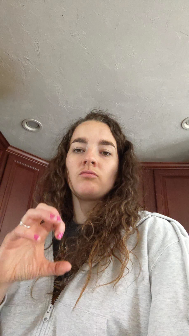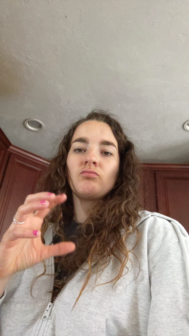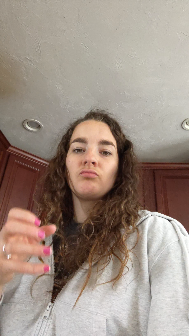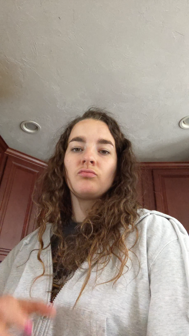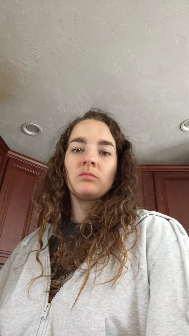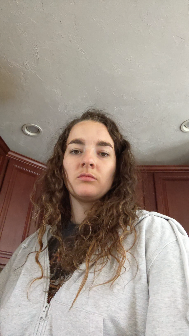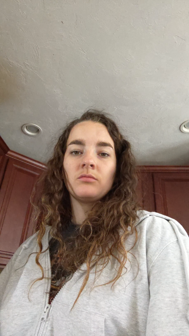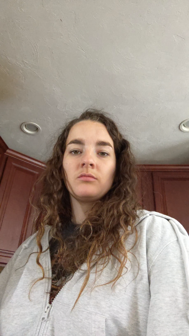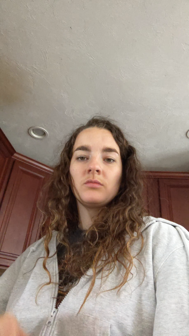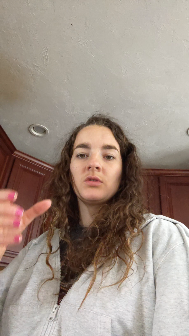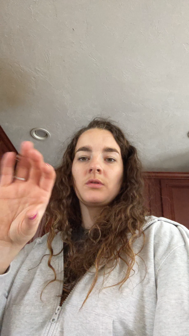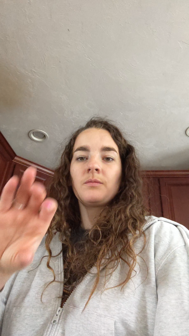dump